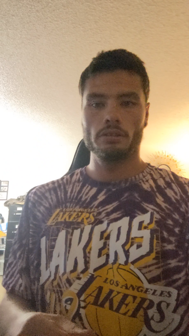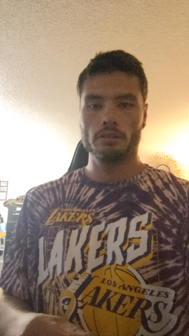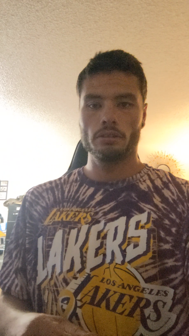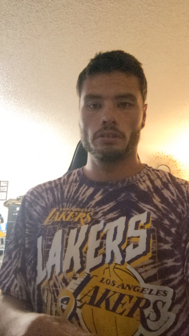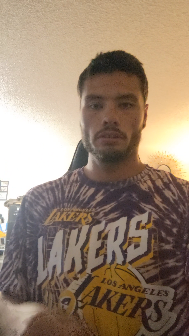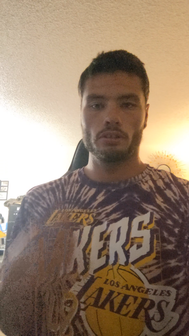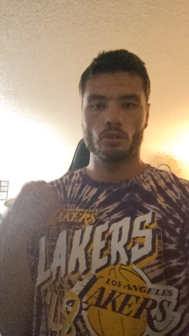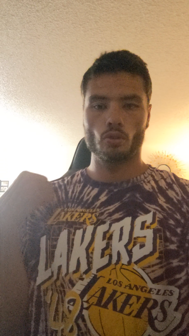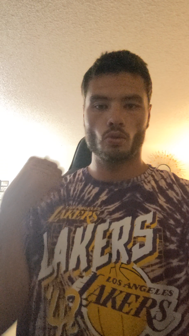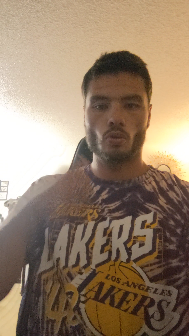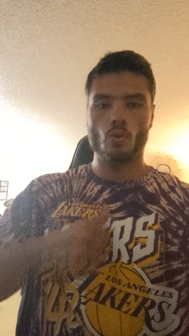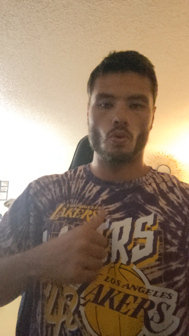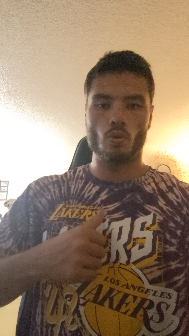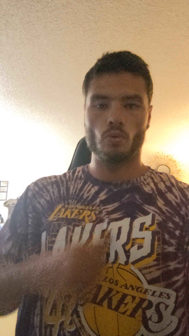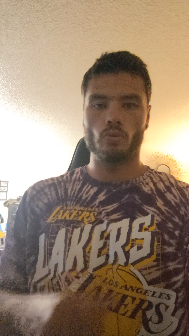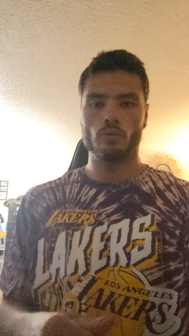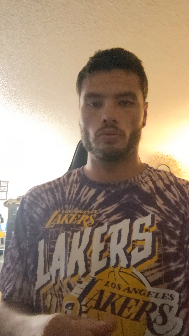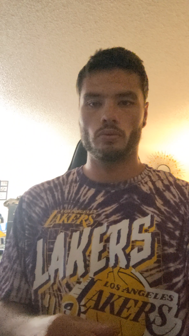coats